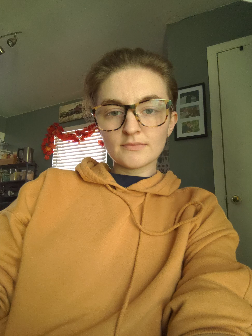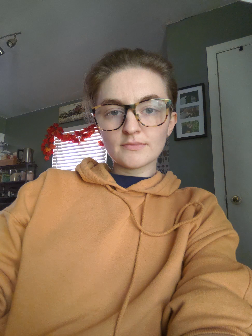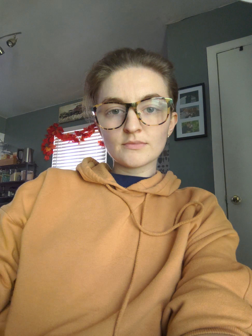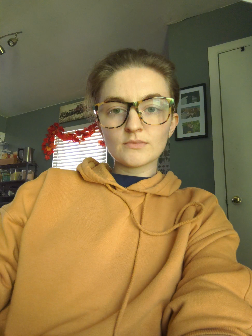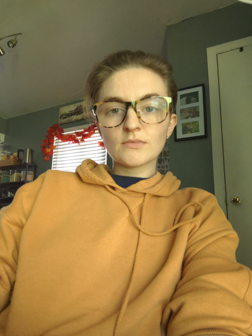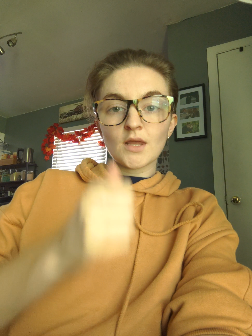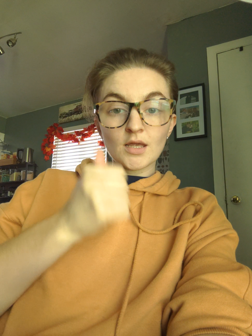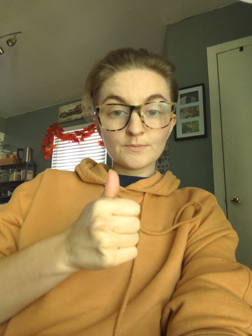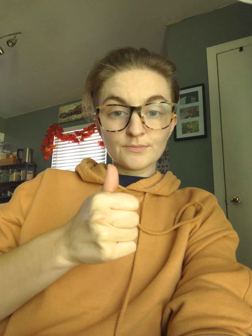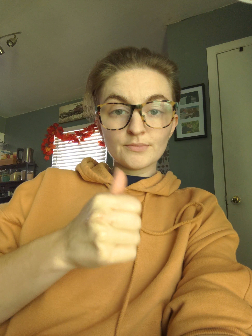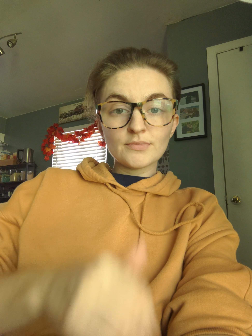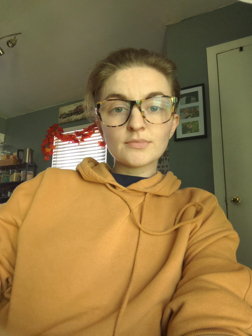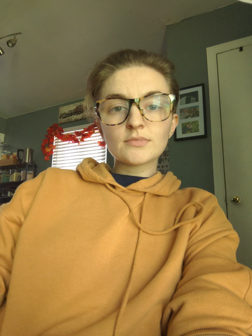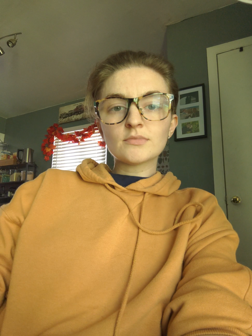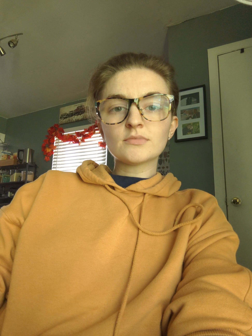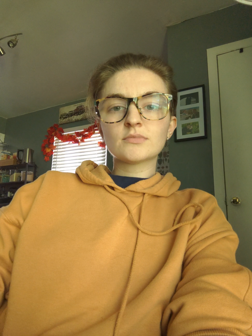help